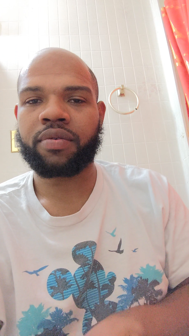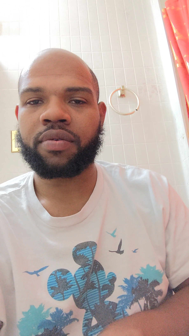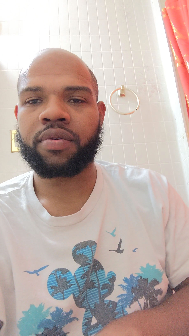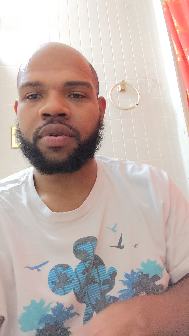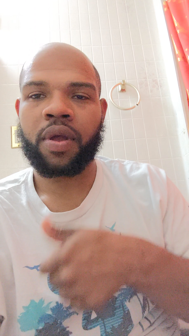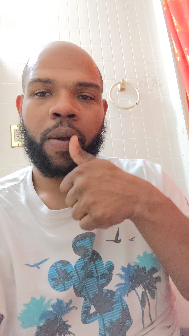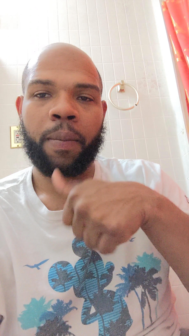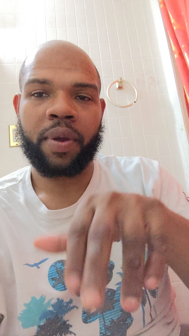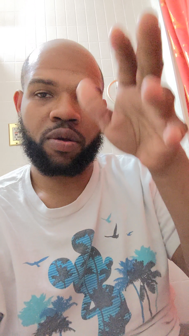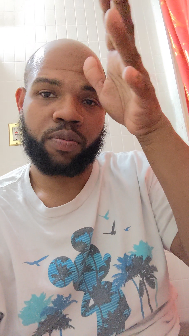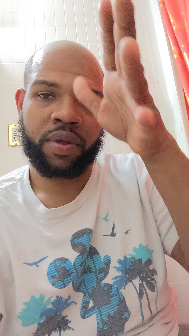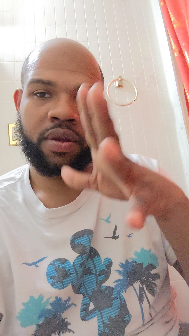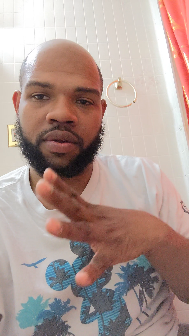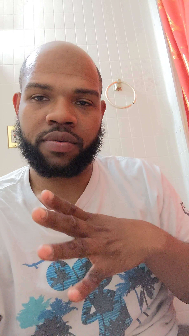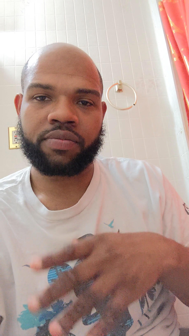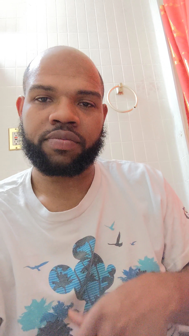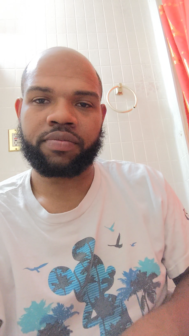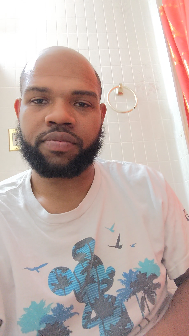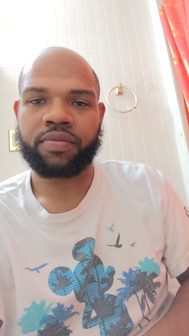mailman